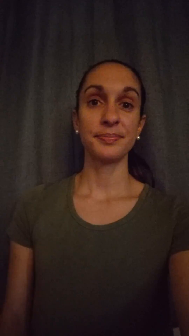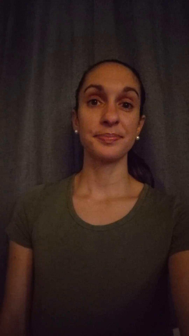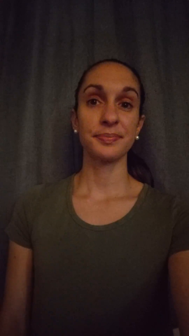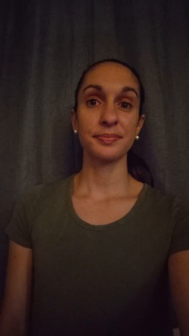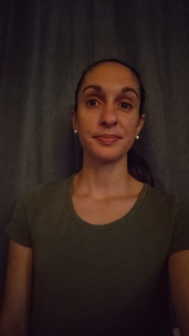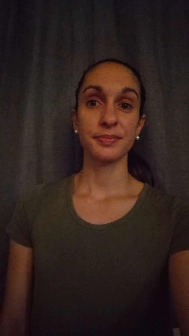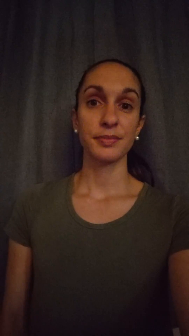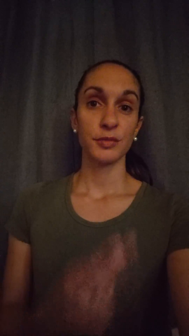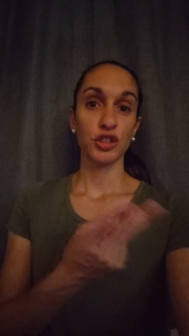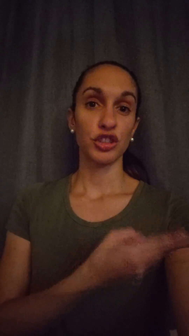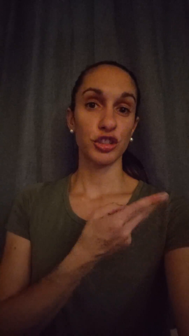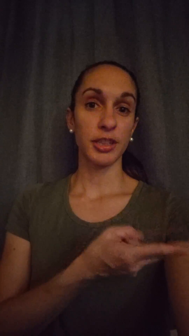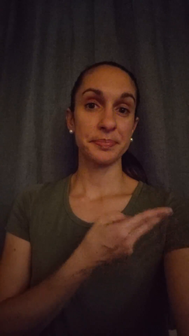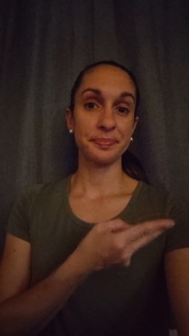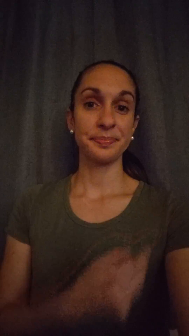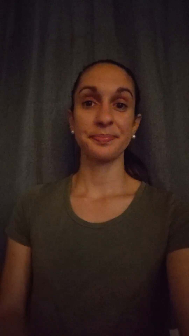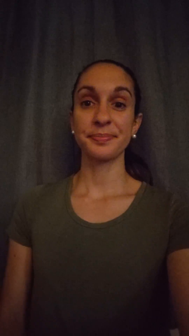sheep